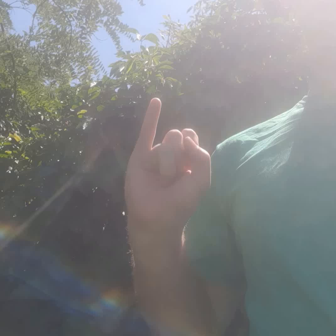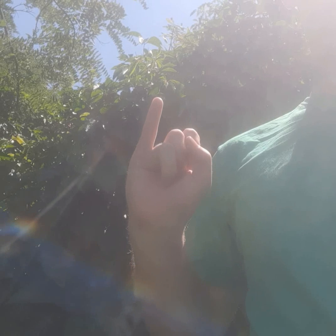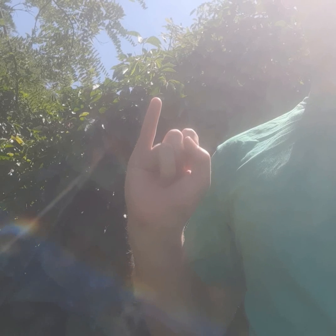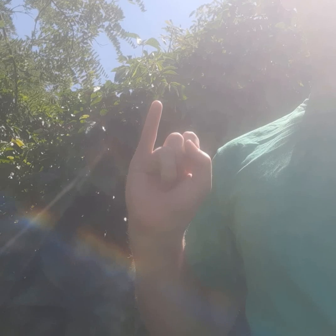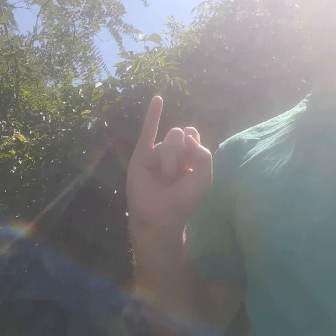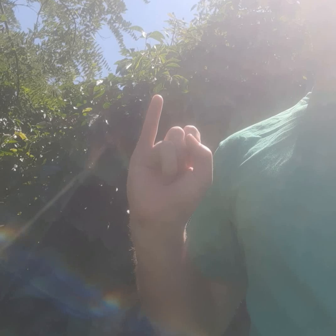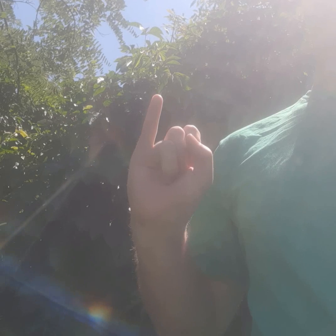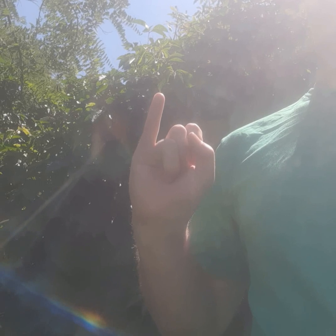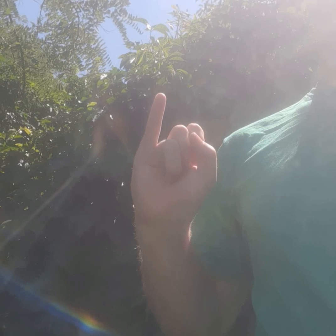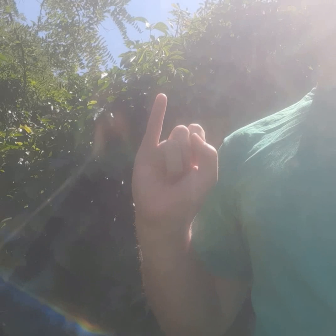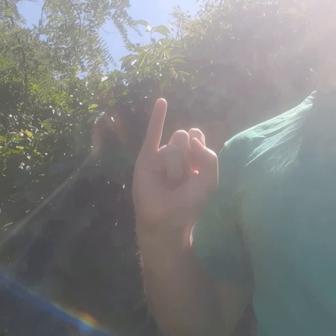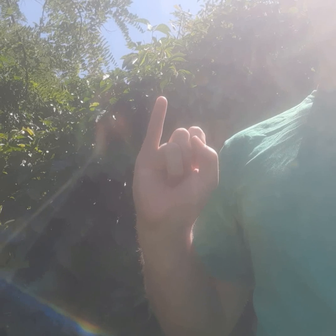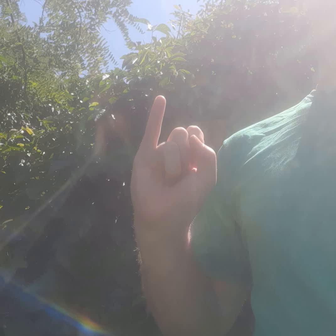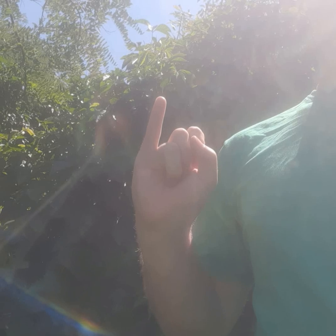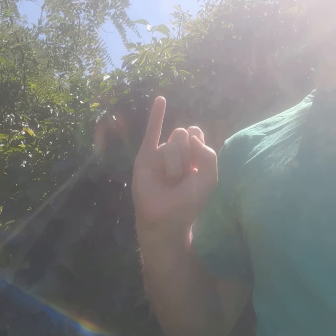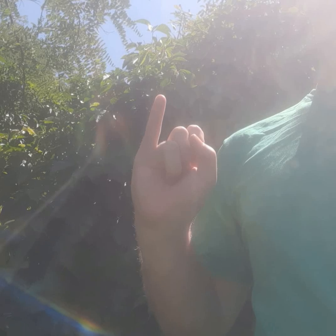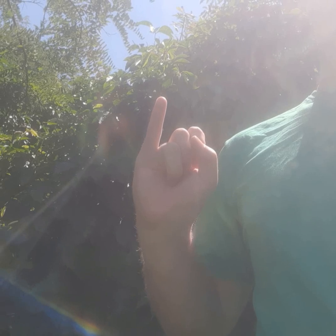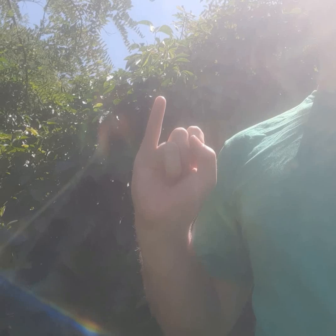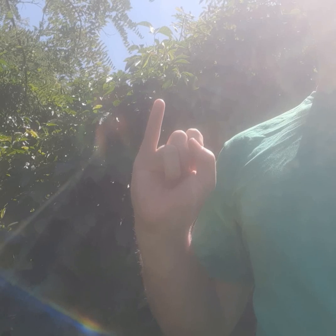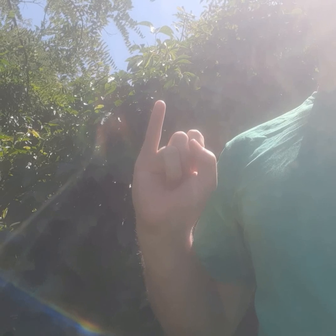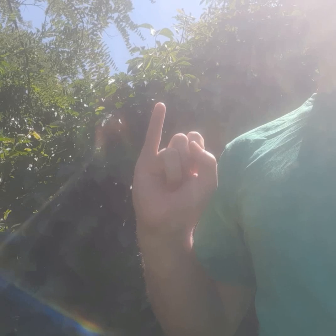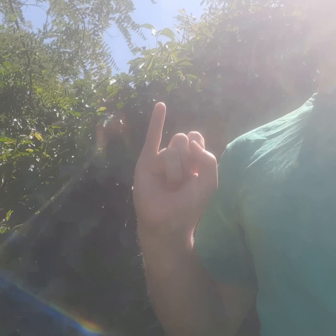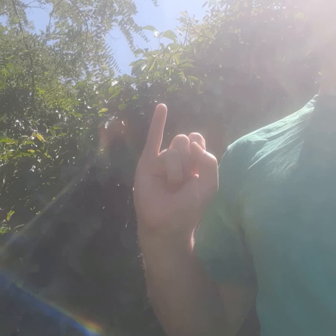І